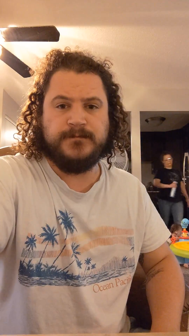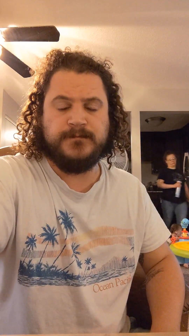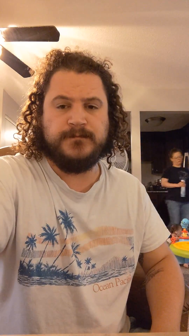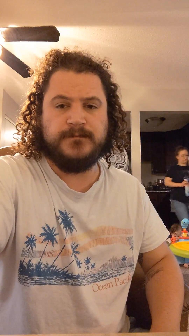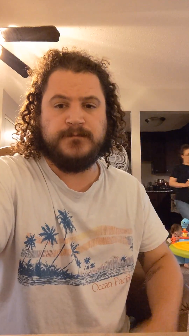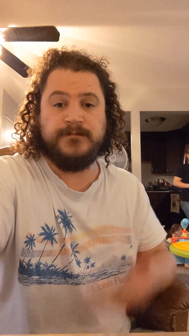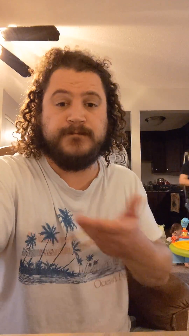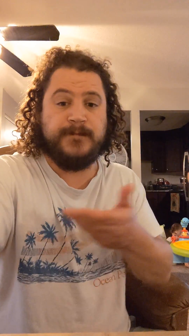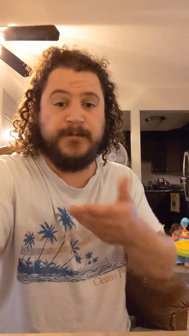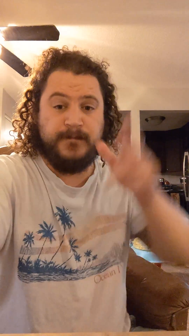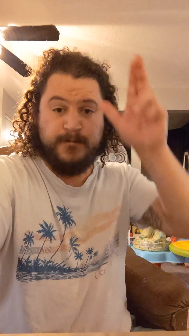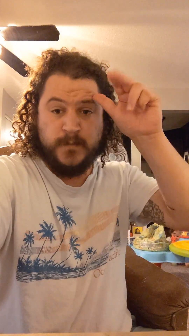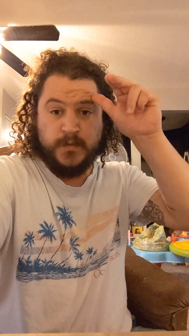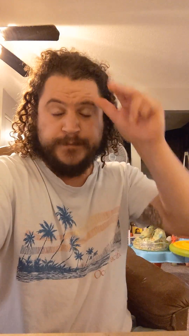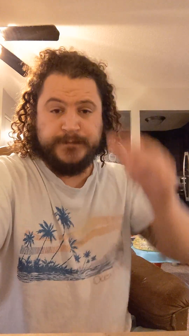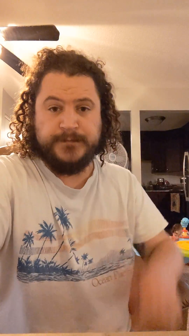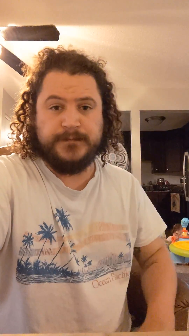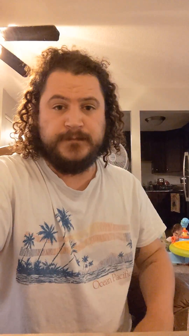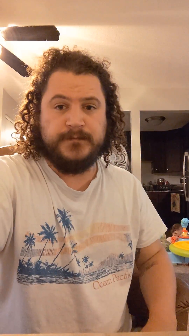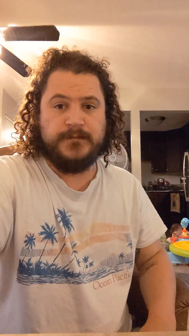pony